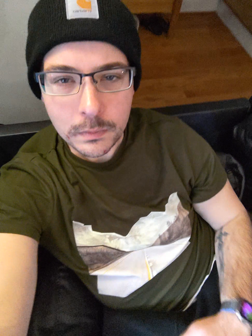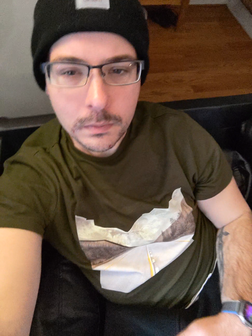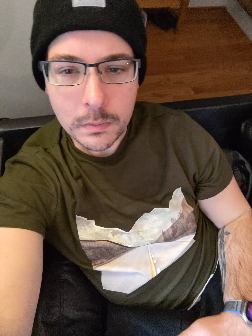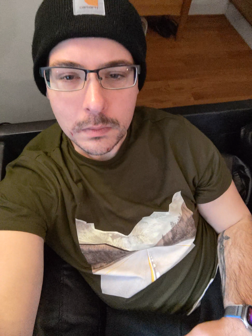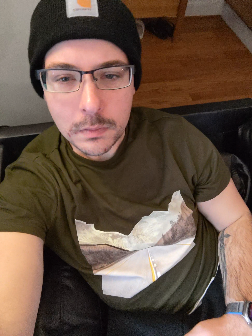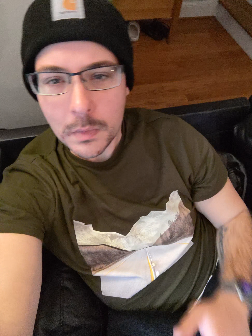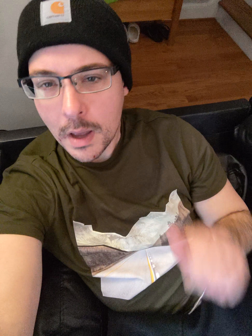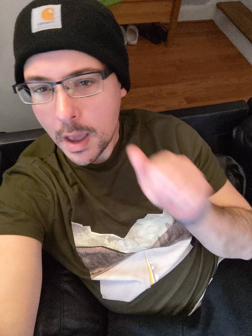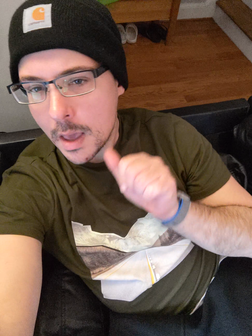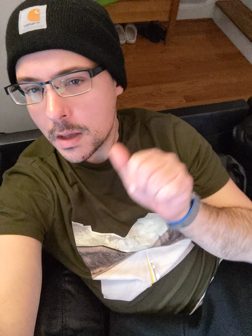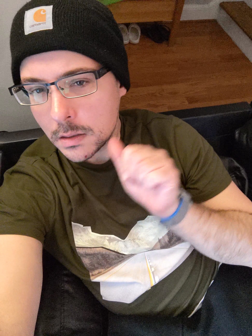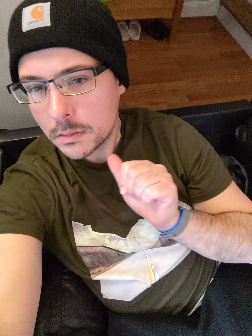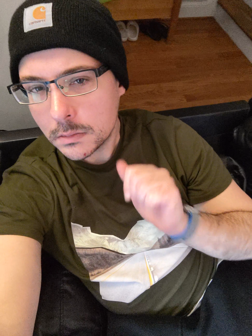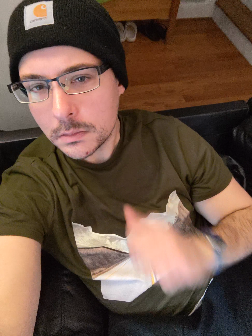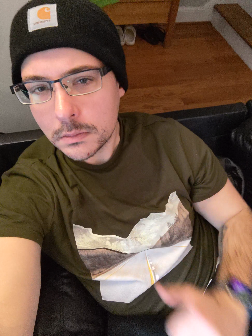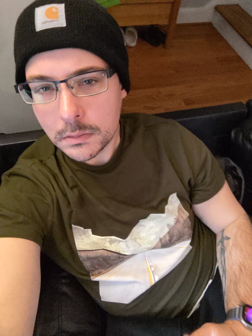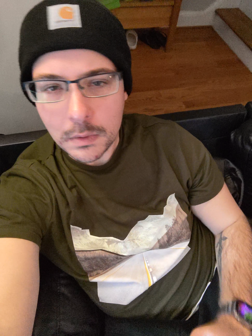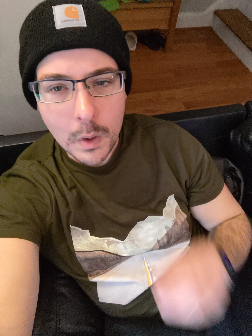aunt